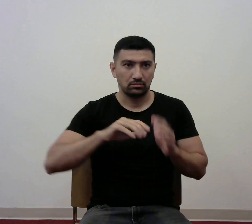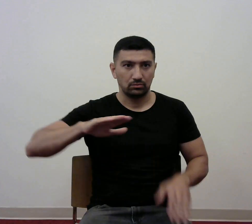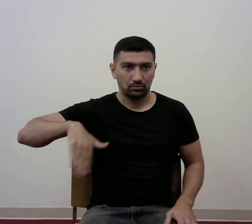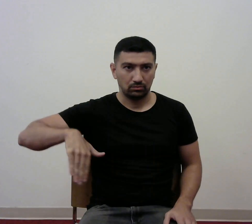sonra